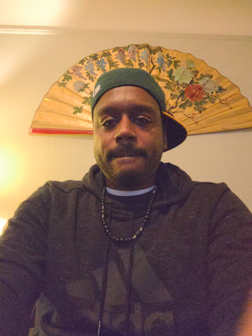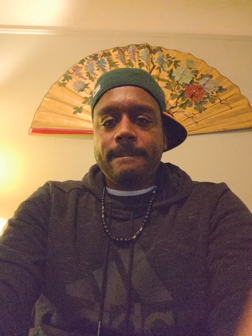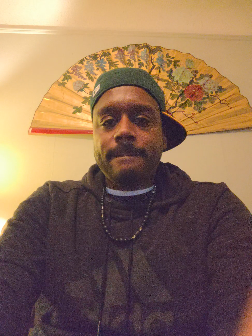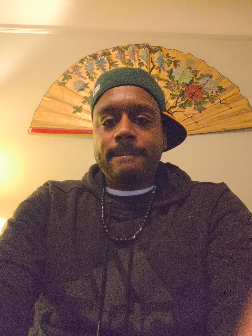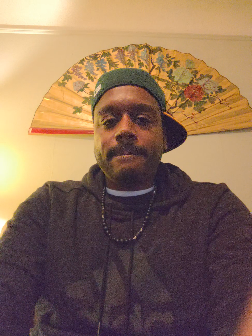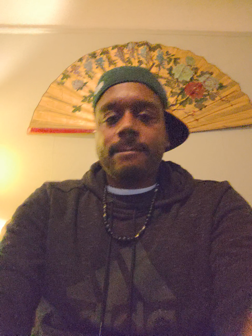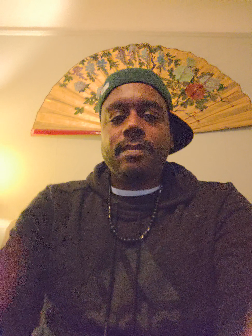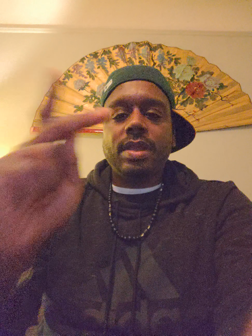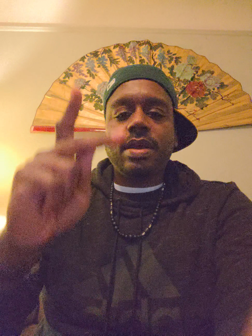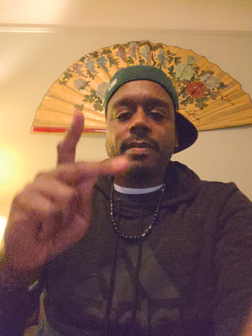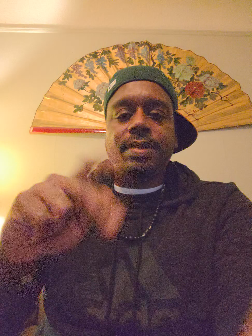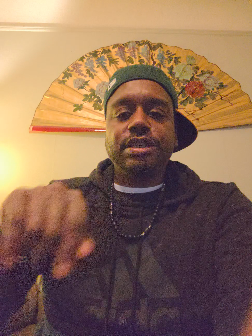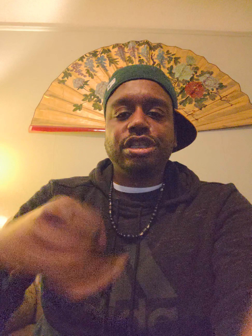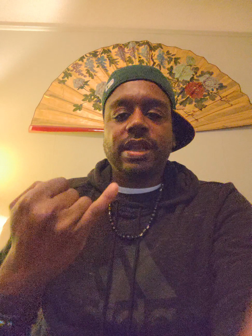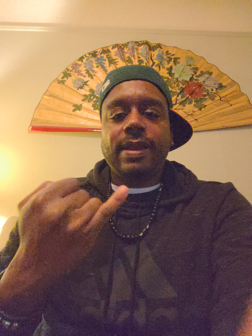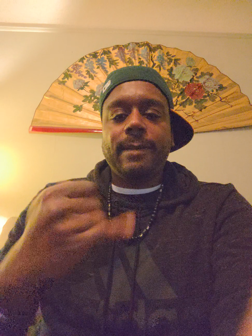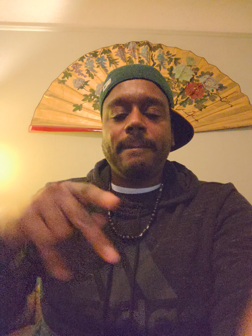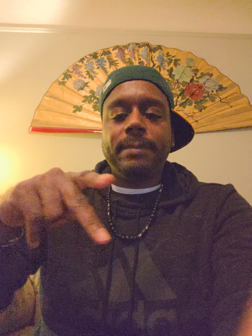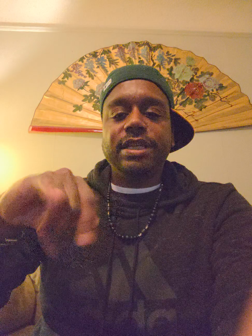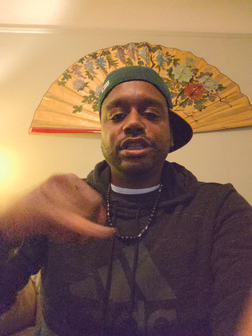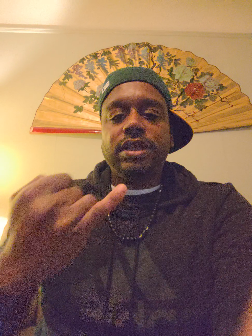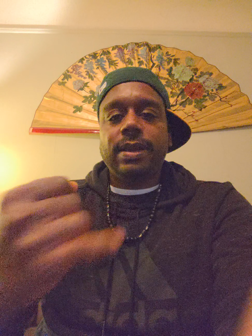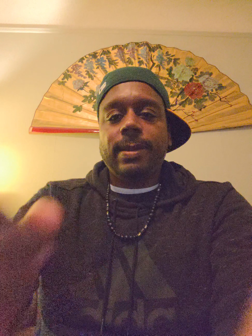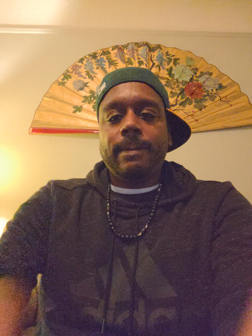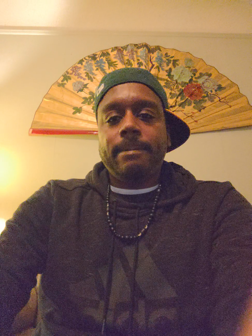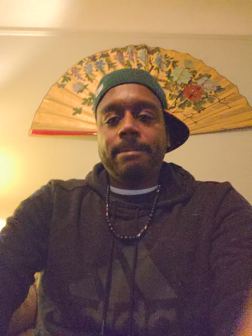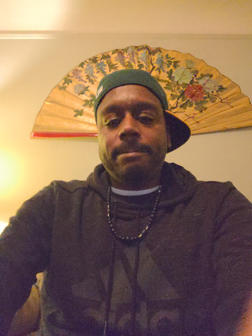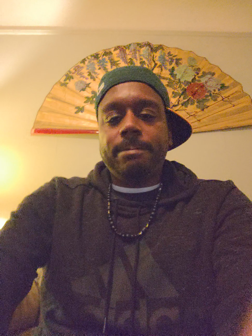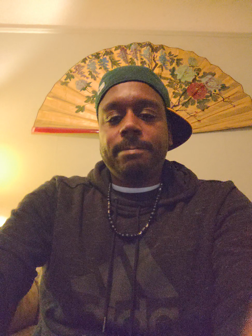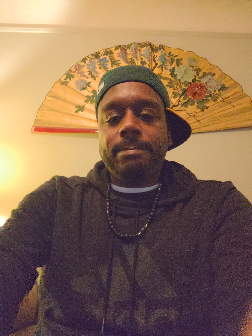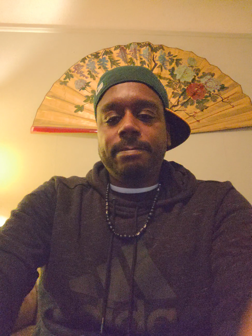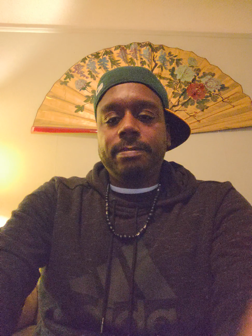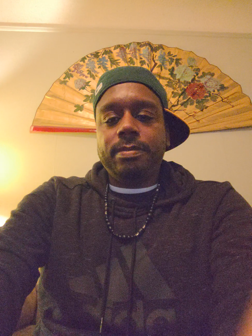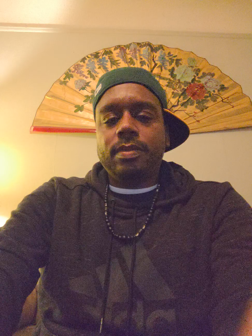pajamas